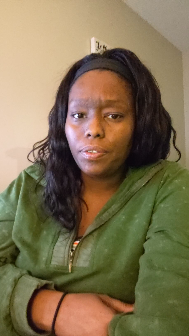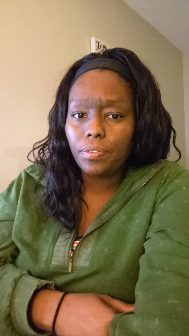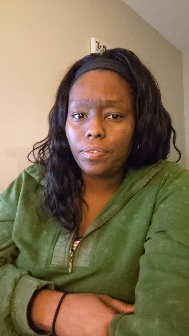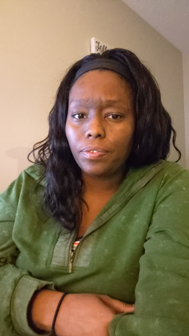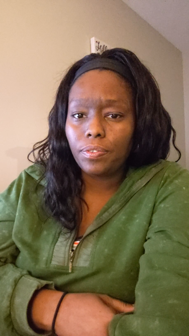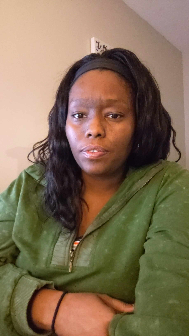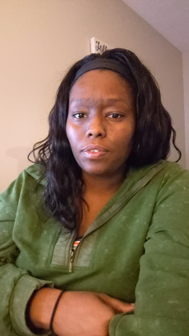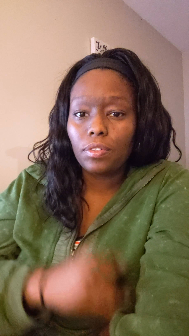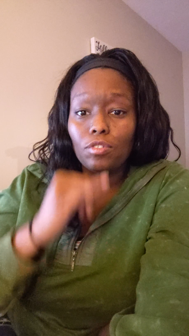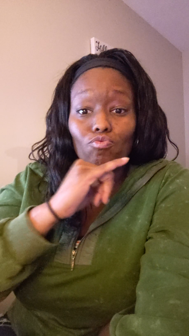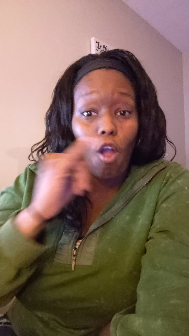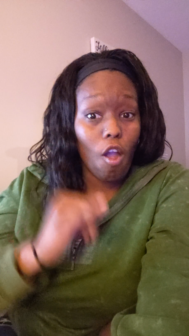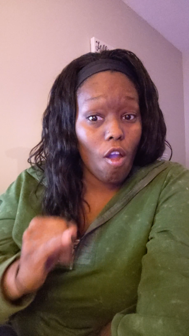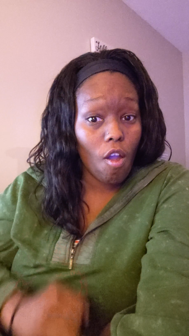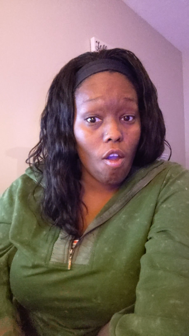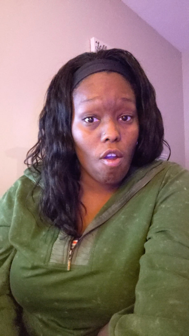draw